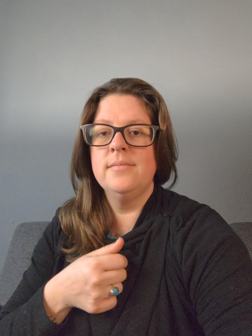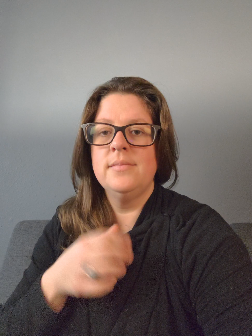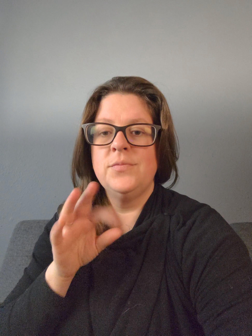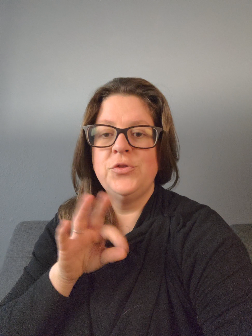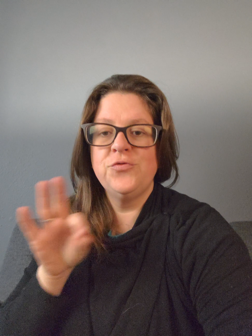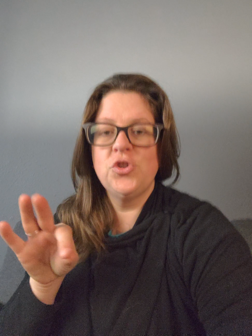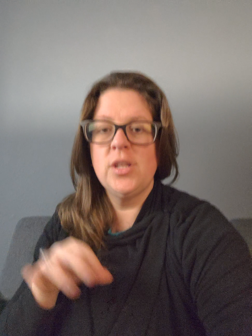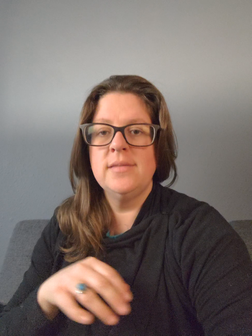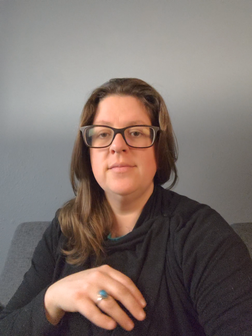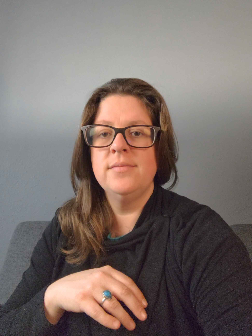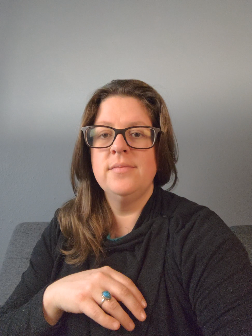french fries